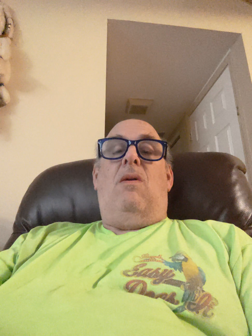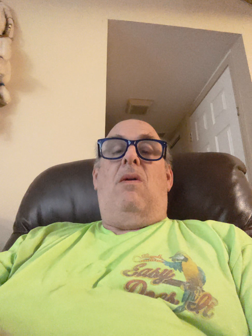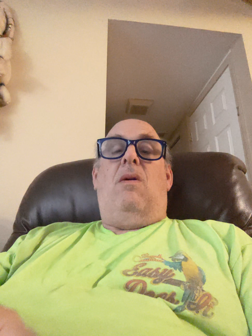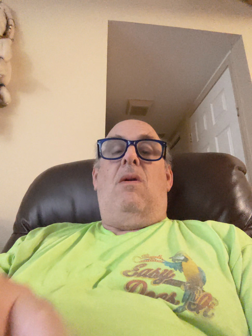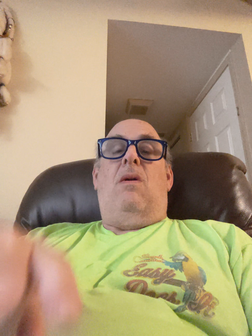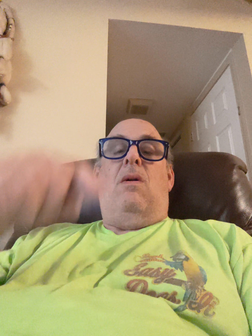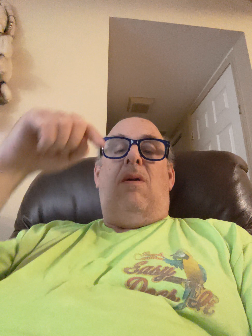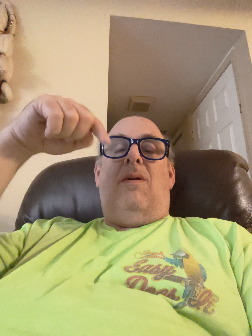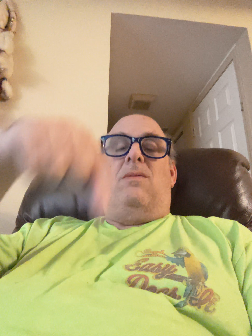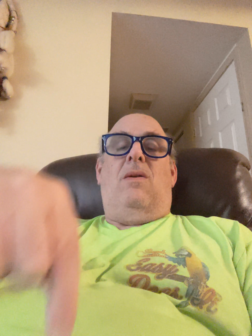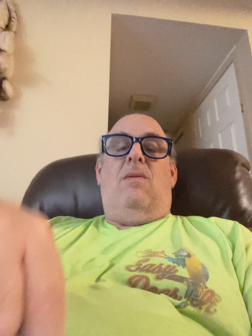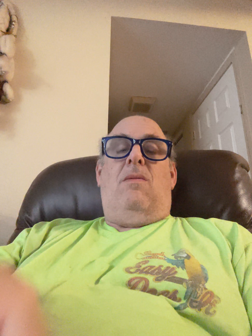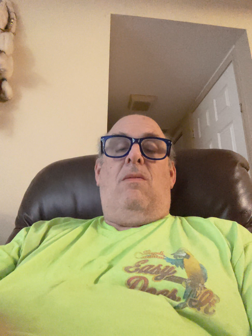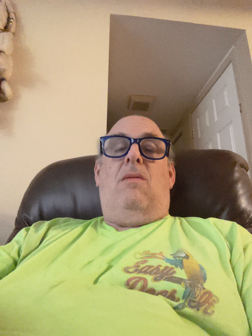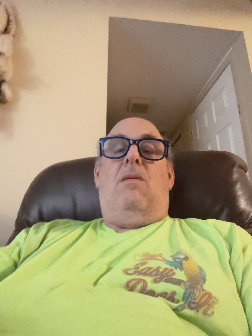down